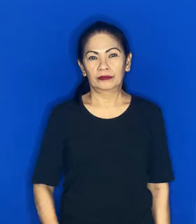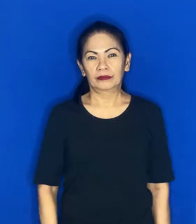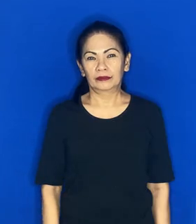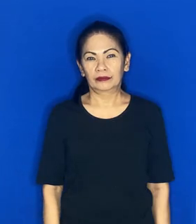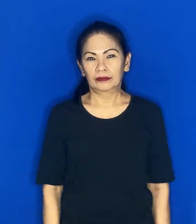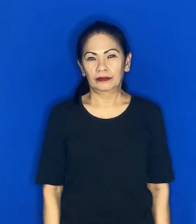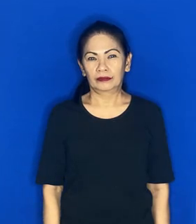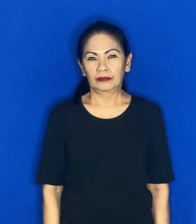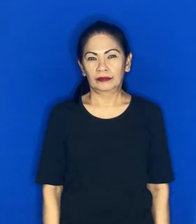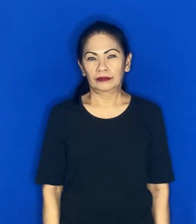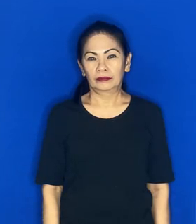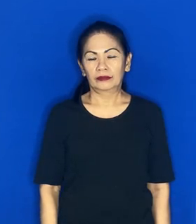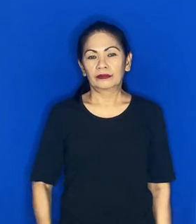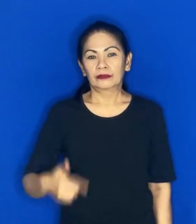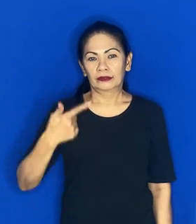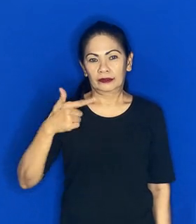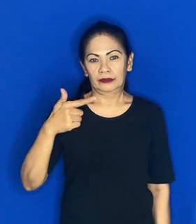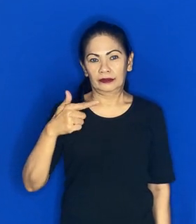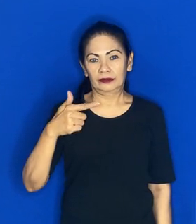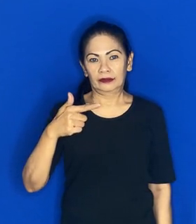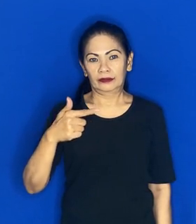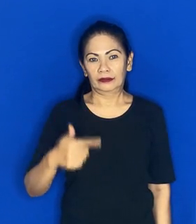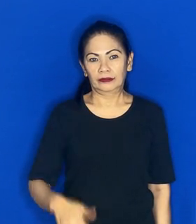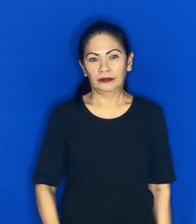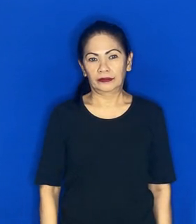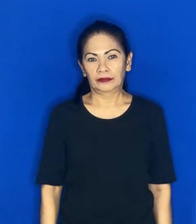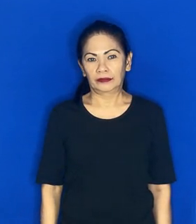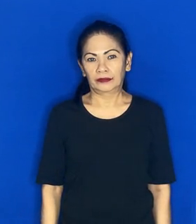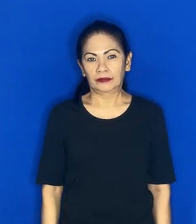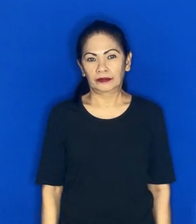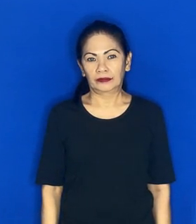green